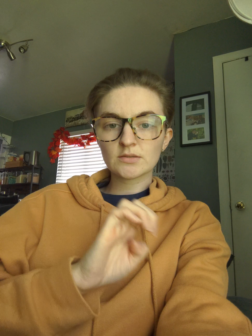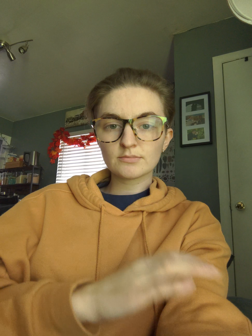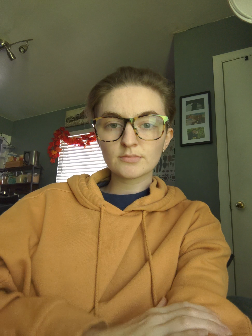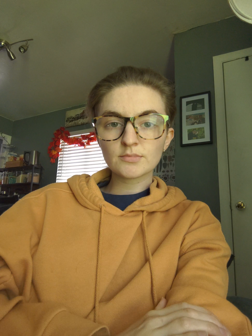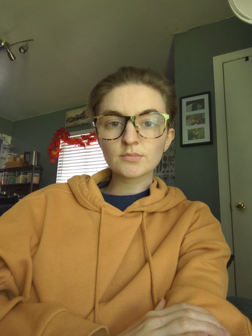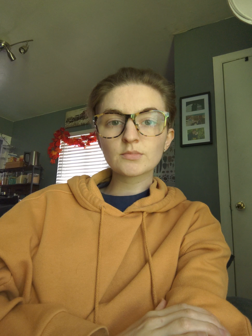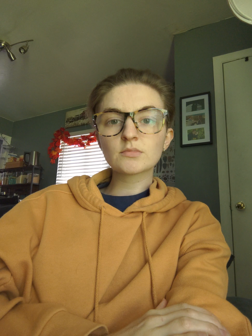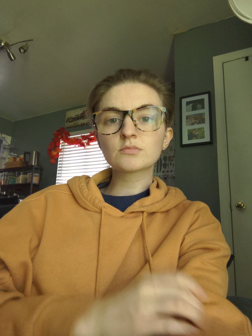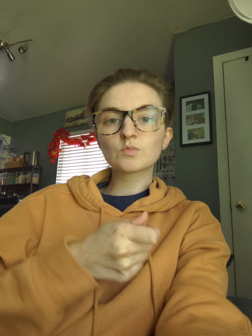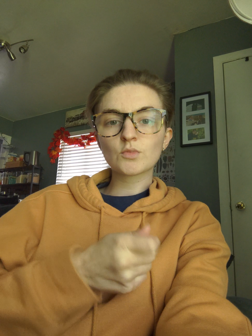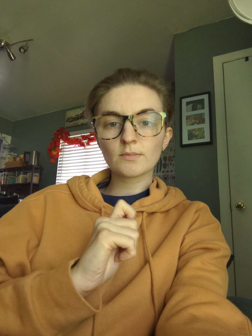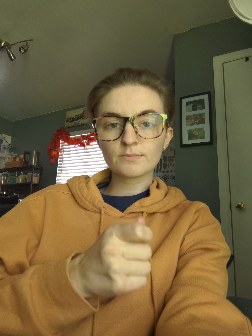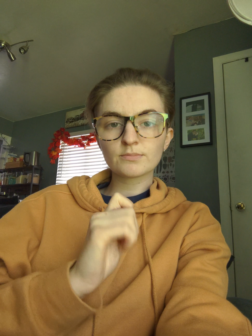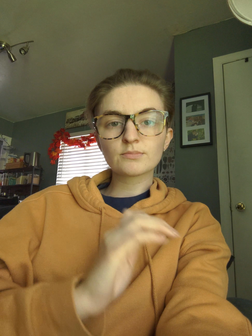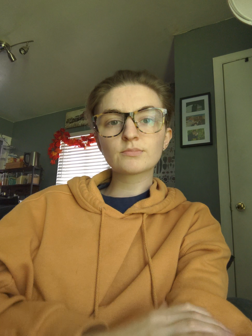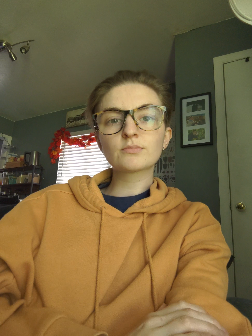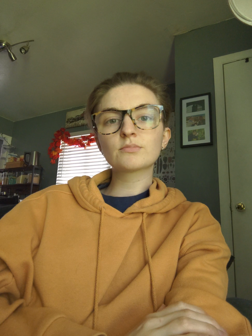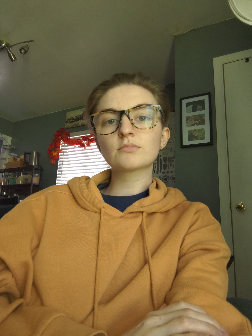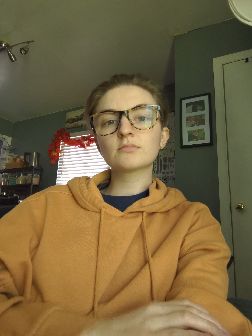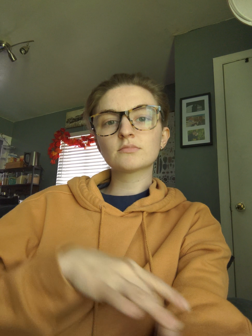shovel